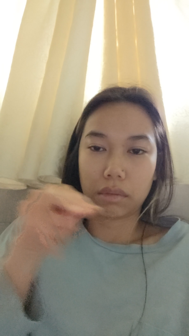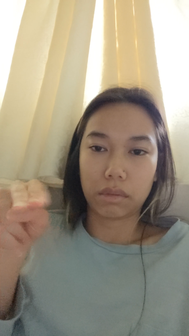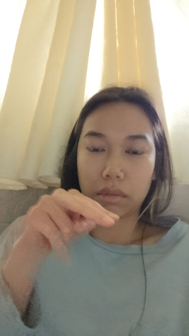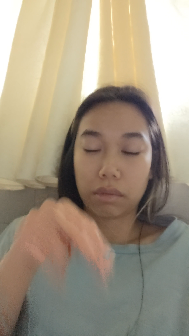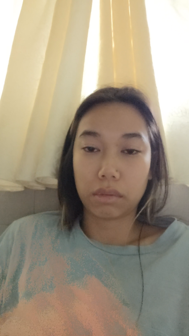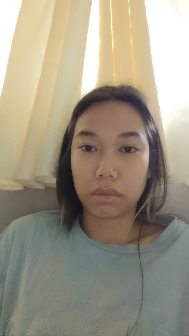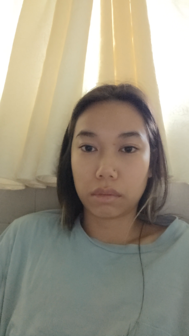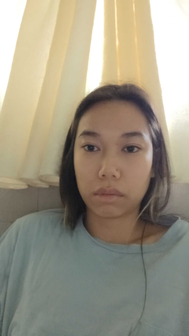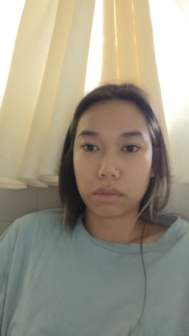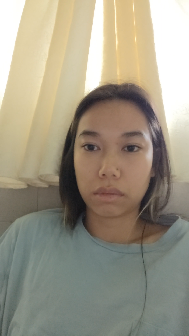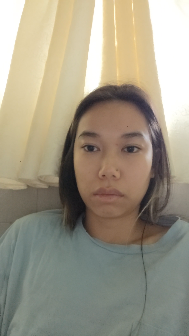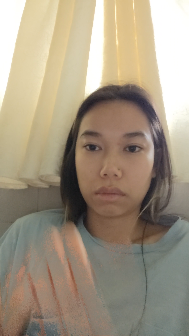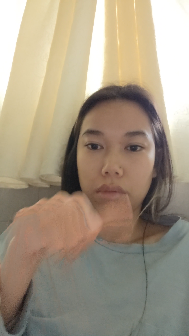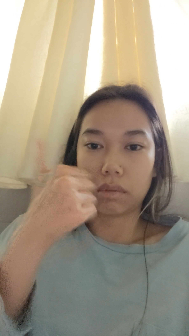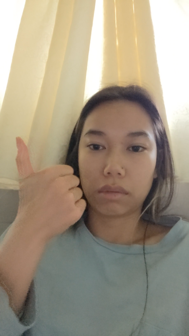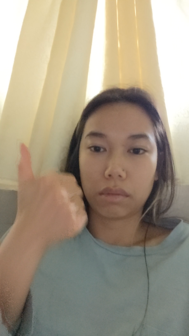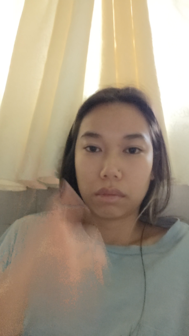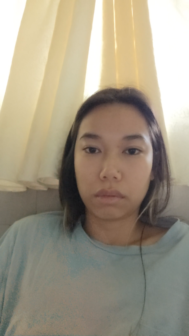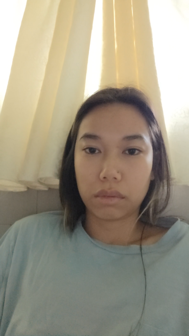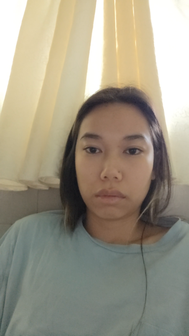other